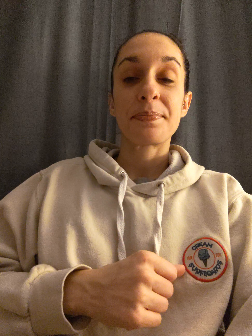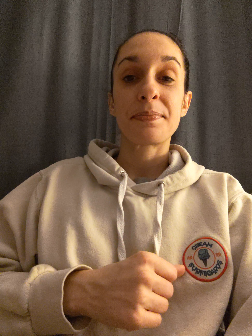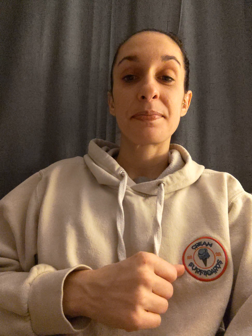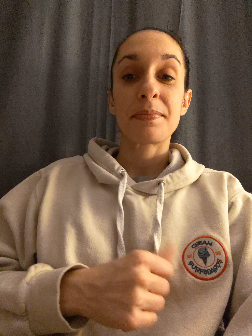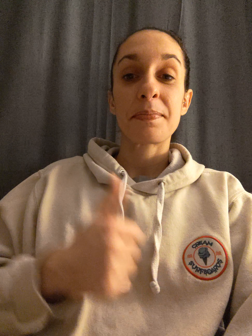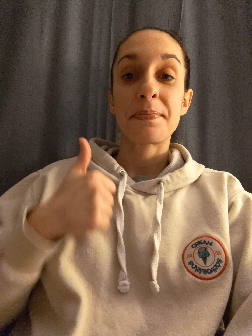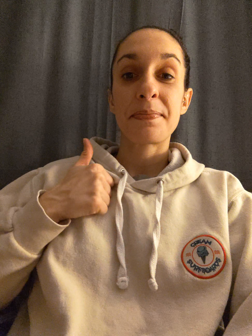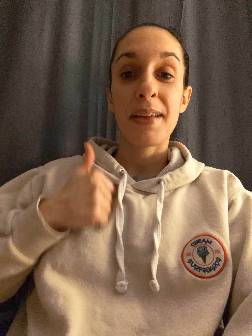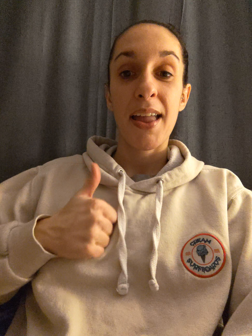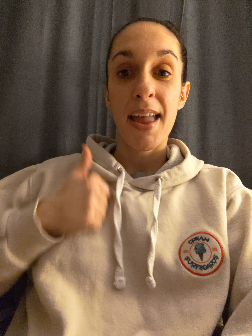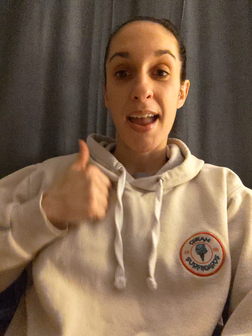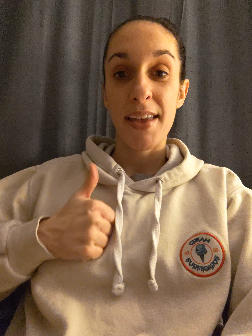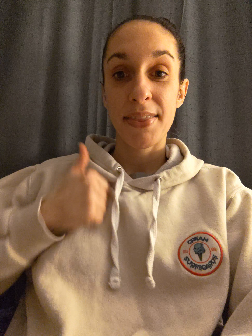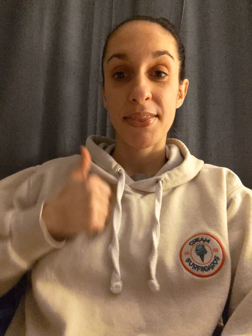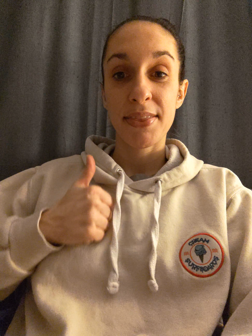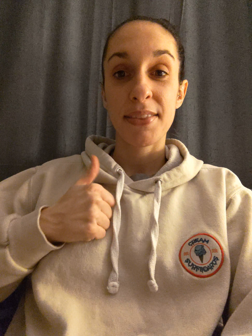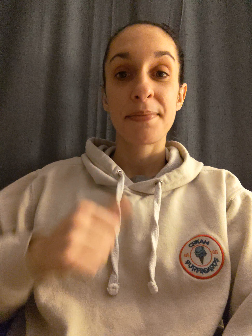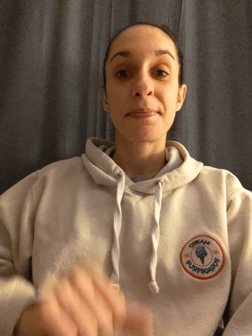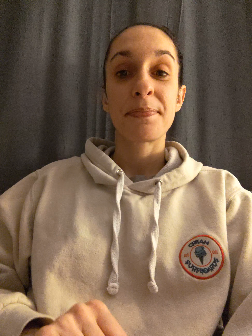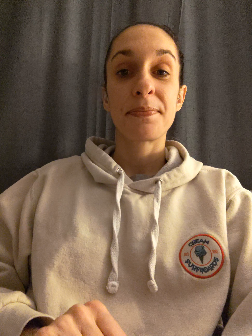bath